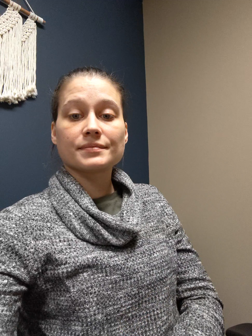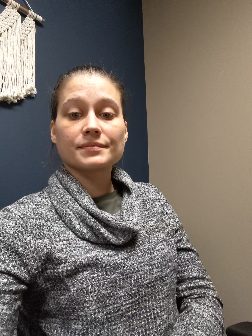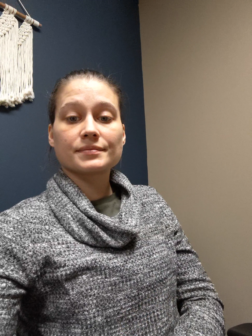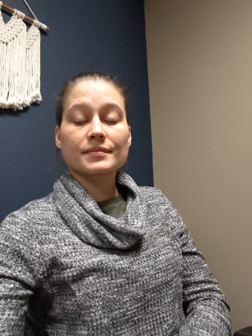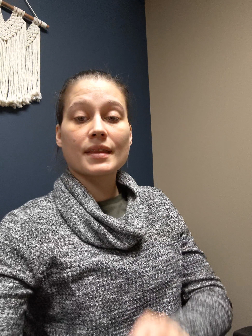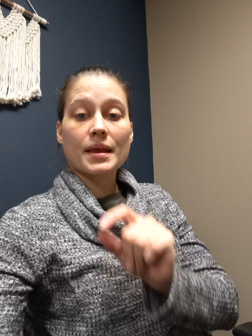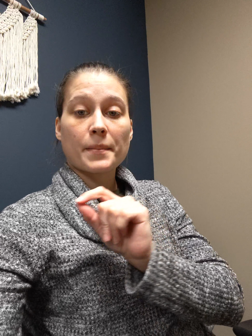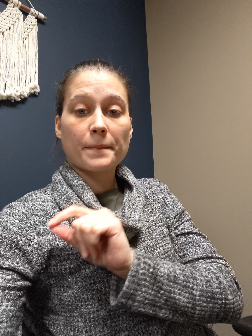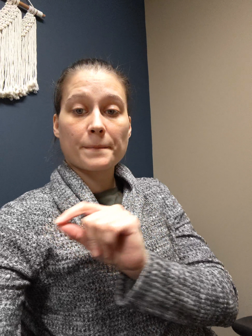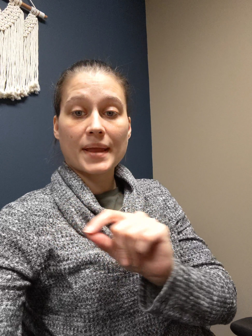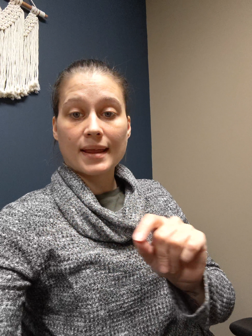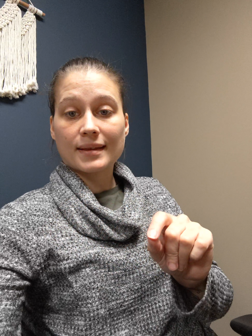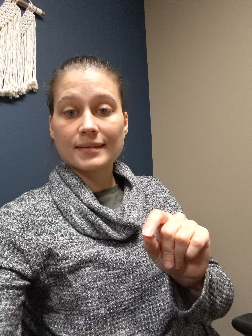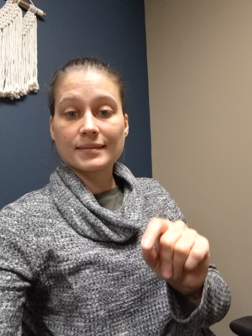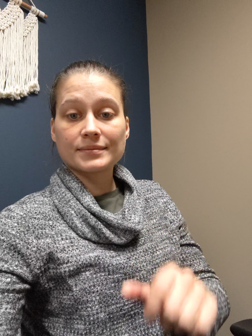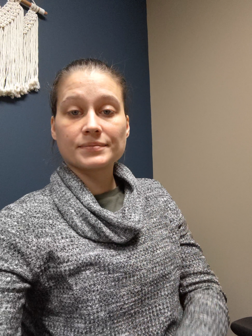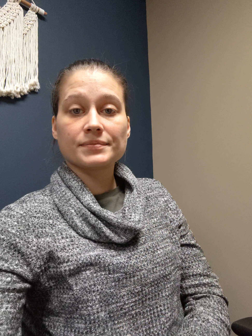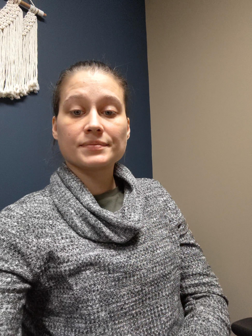pen